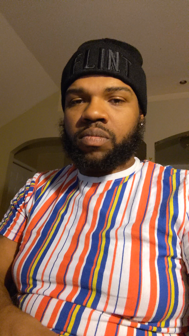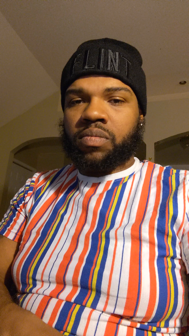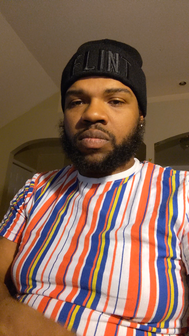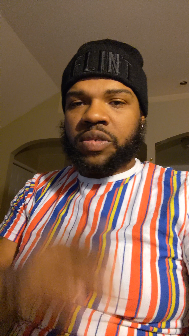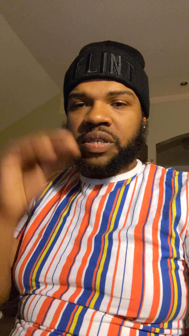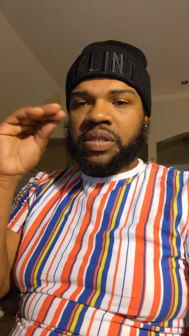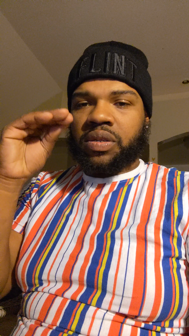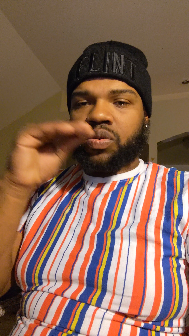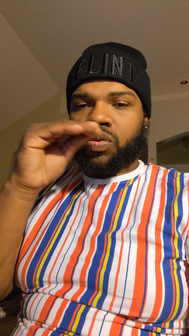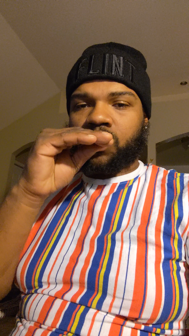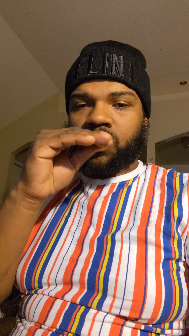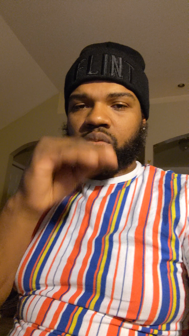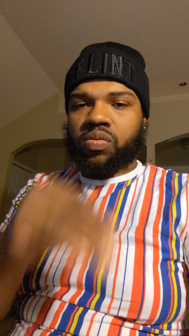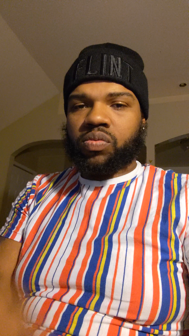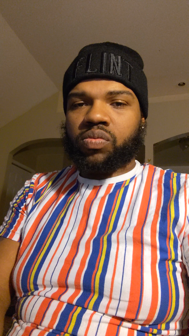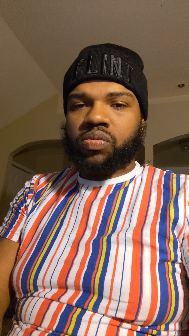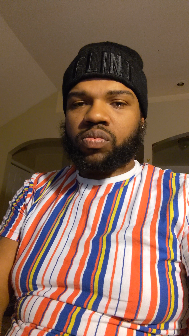dinosaur